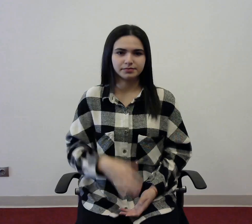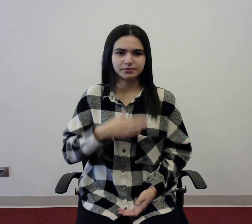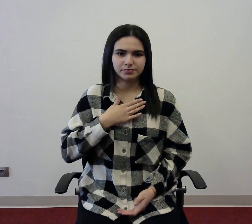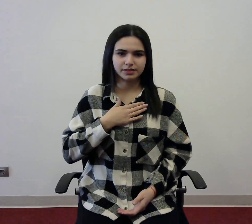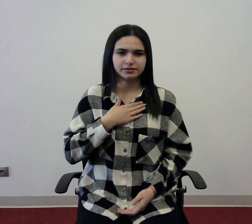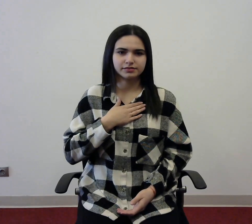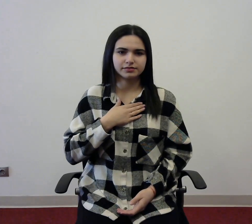mən